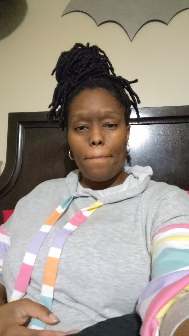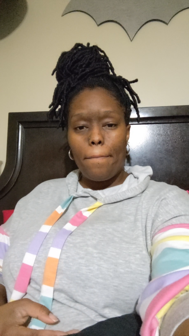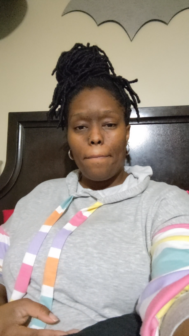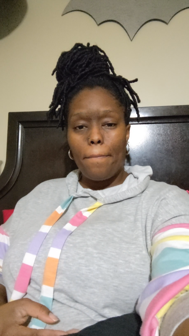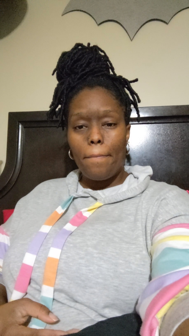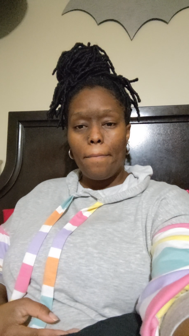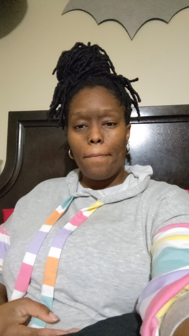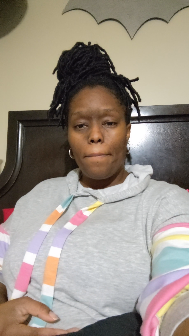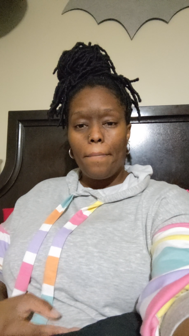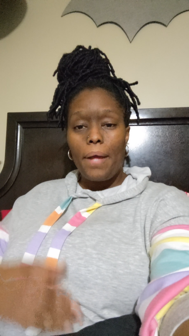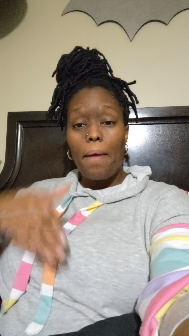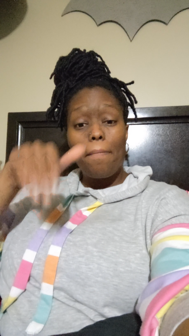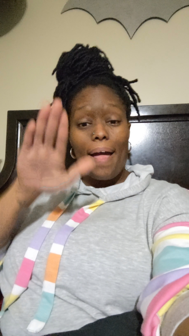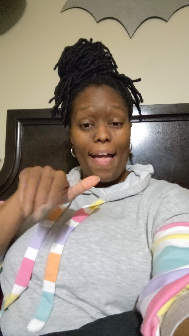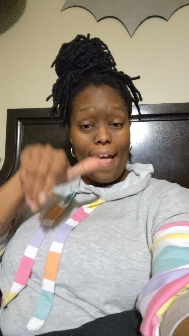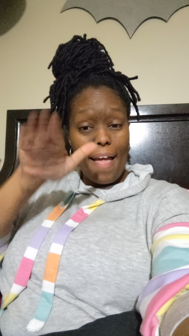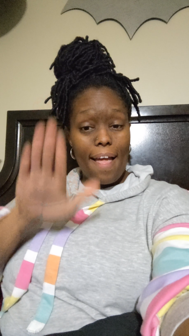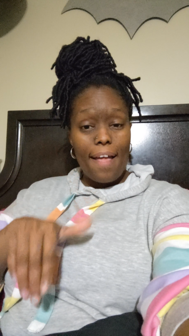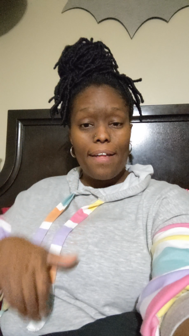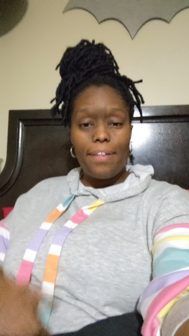paint